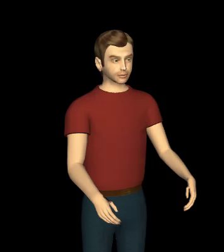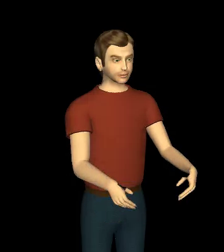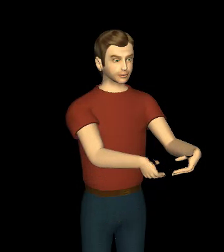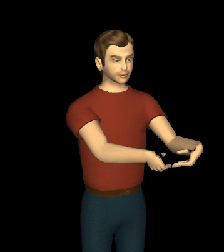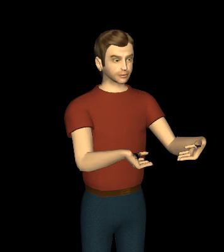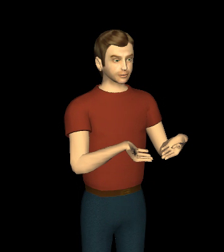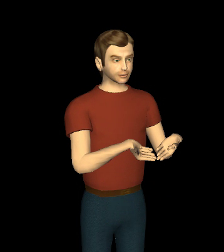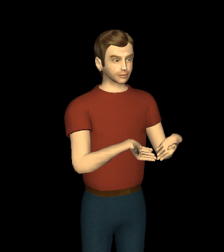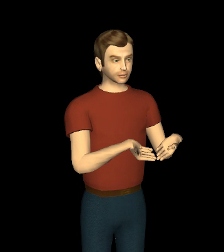طبق